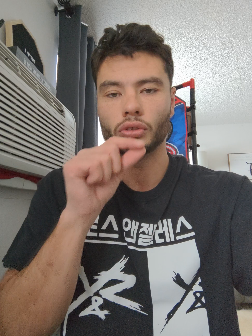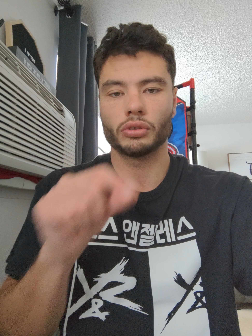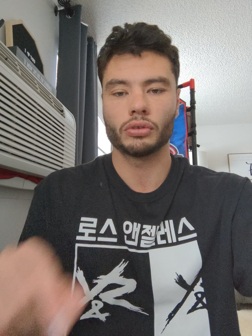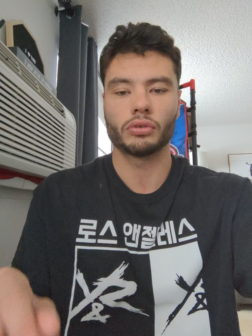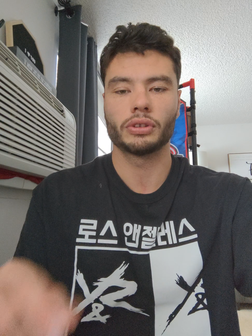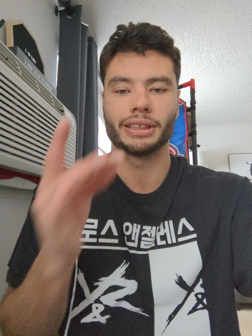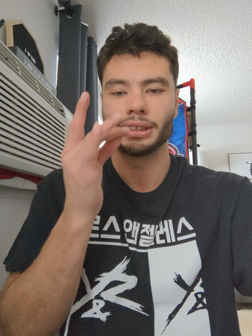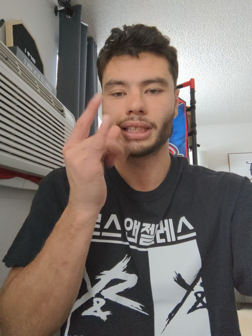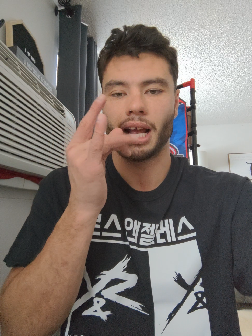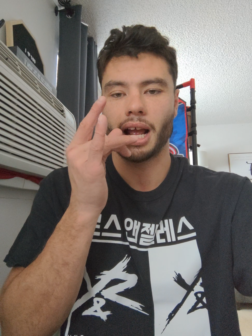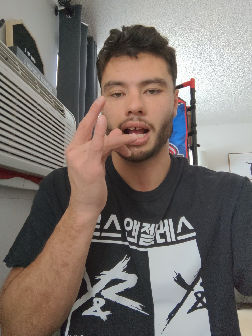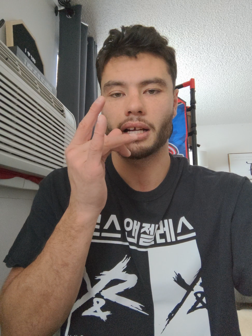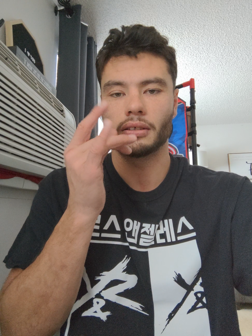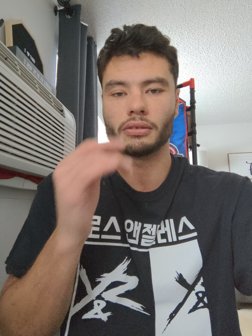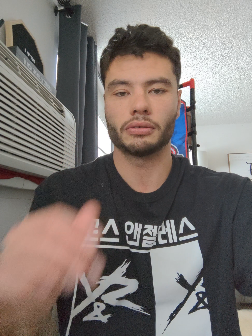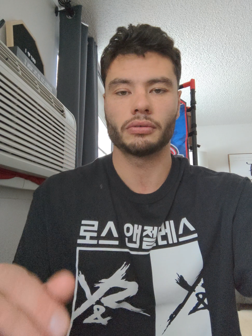snack